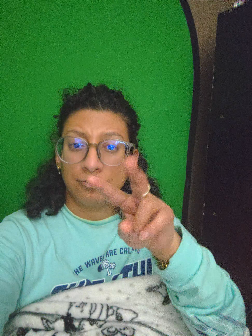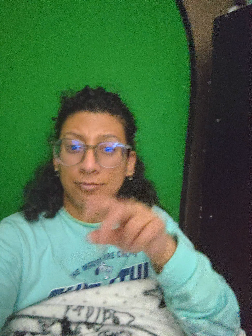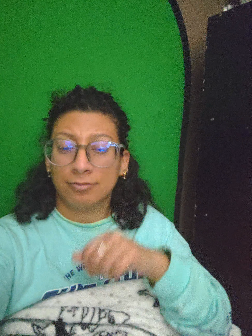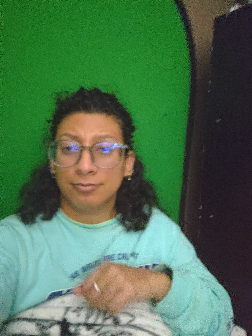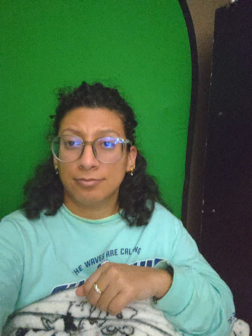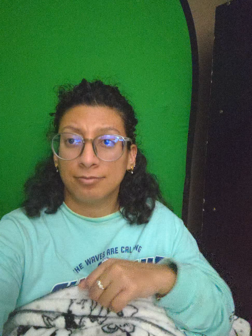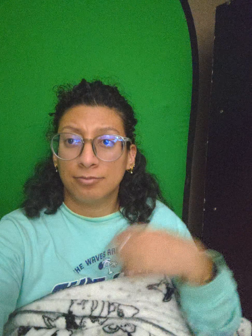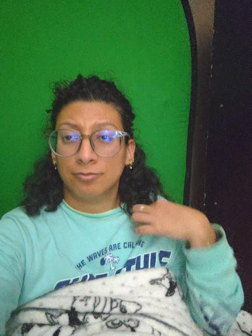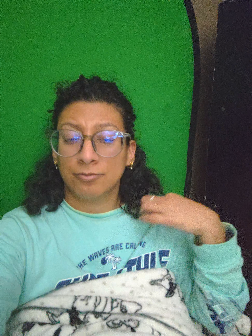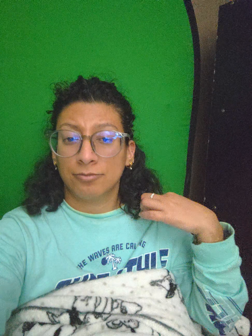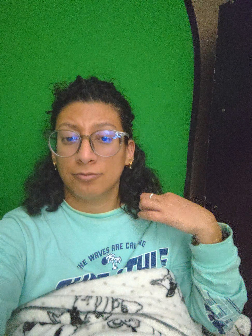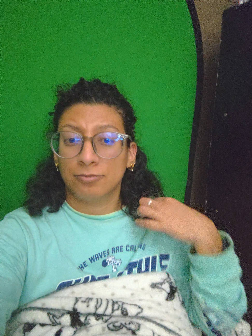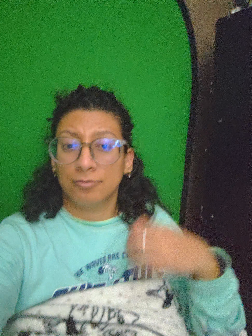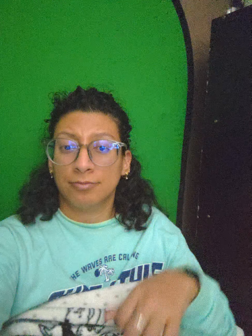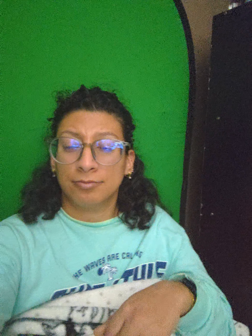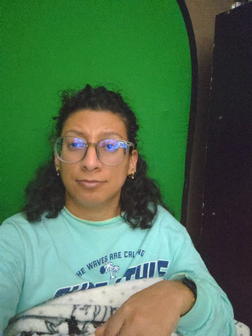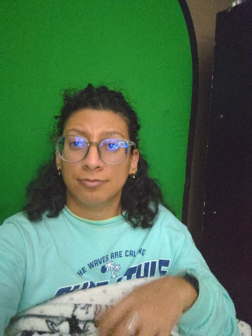shirt